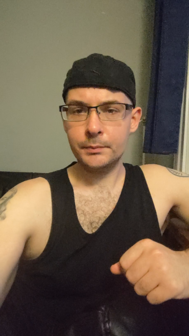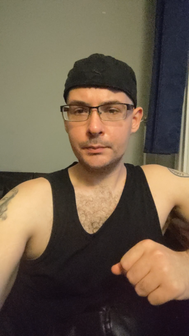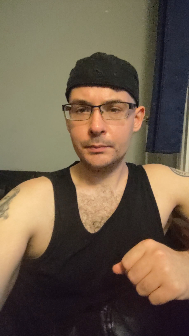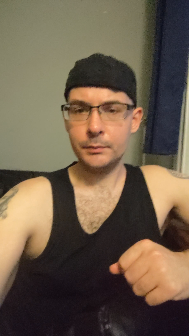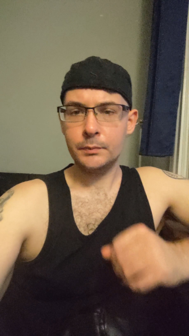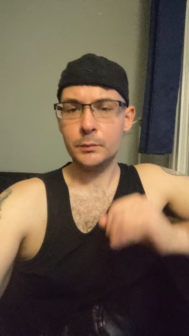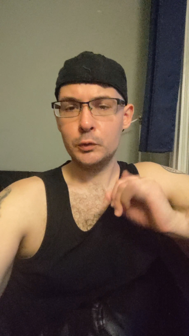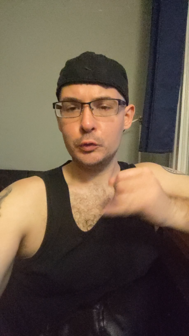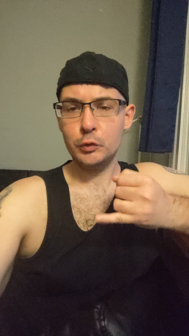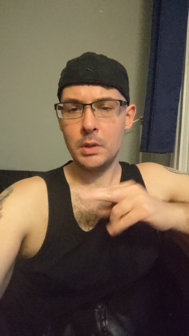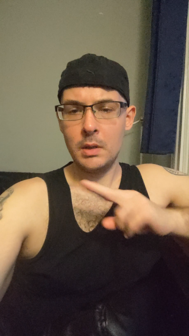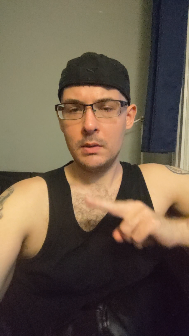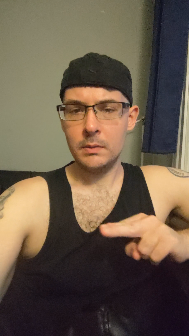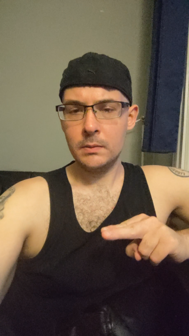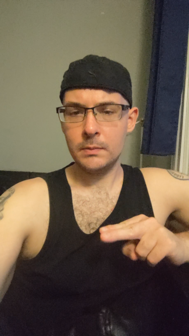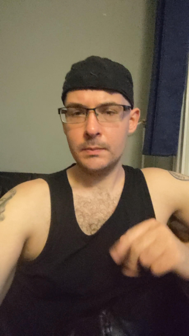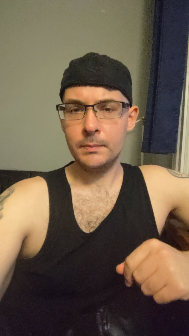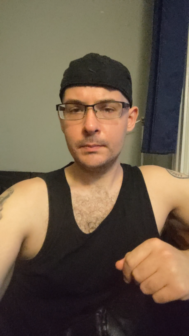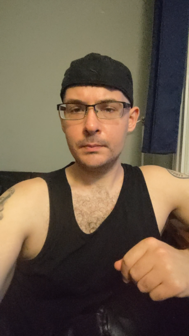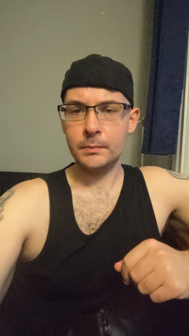jelly